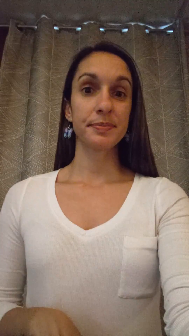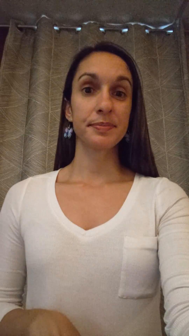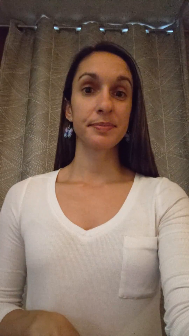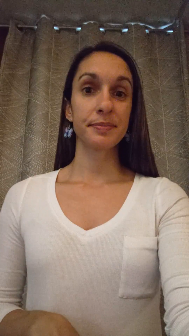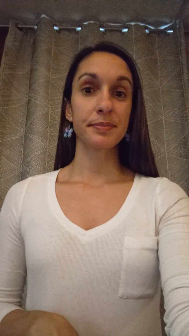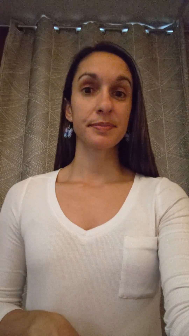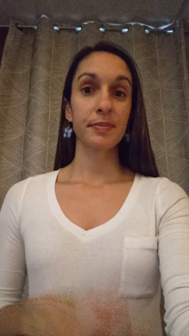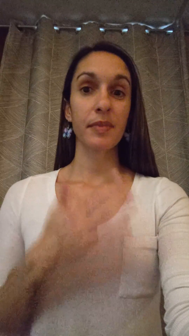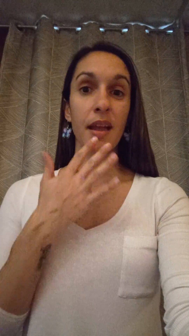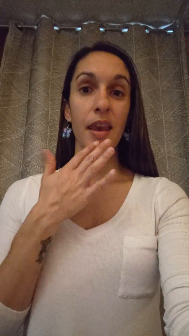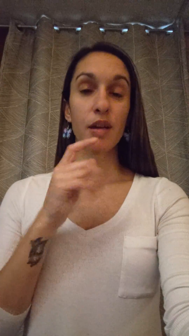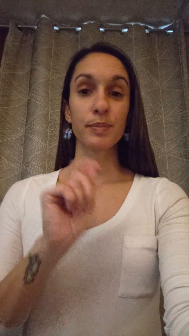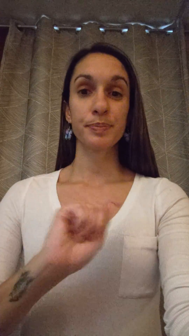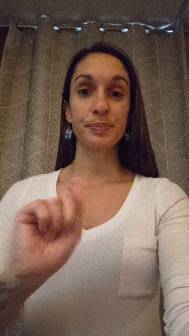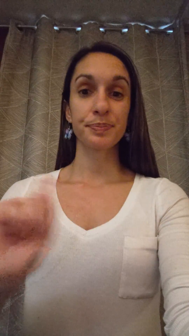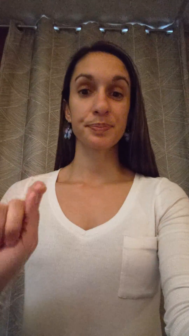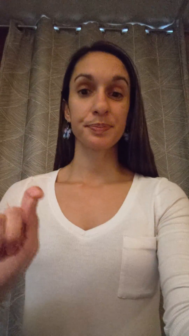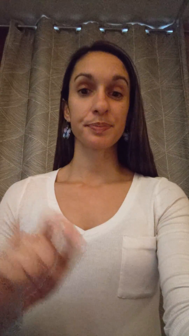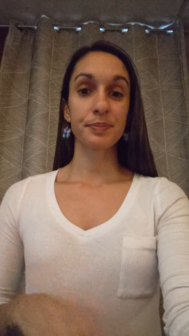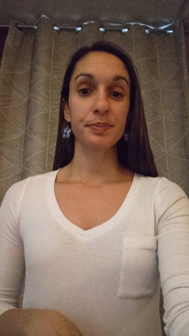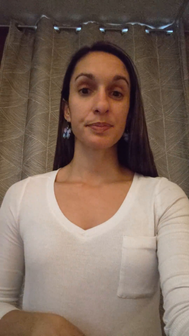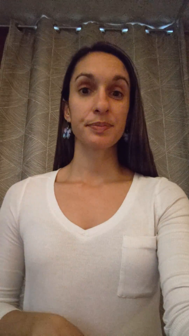crayon